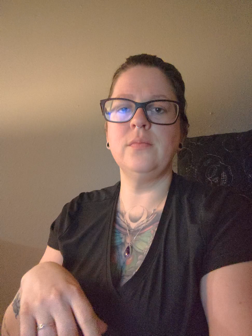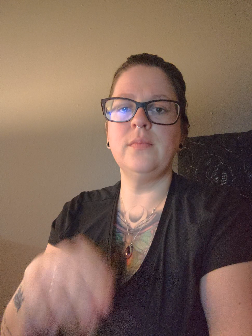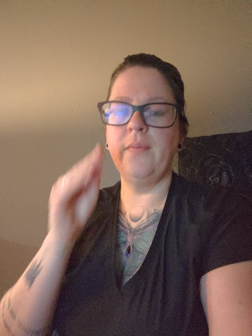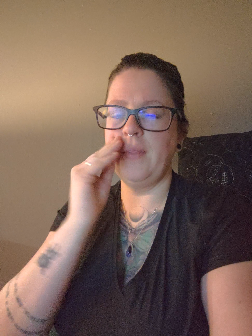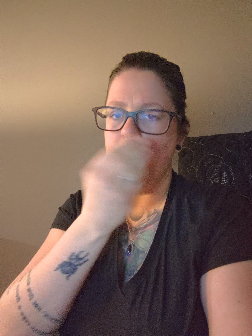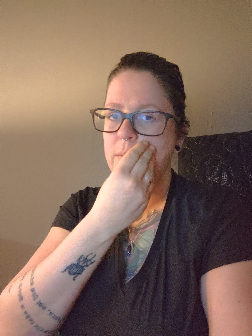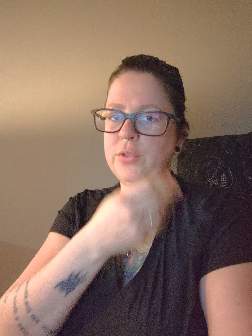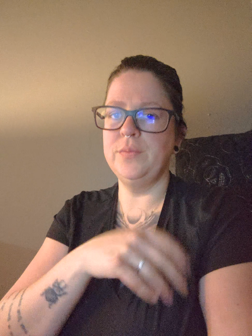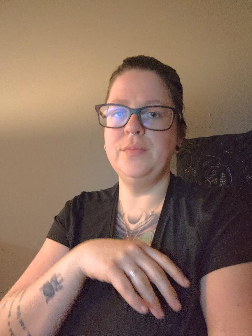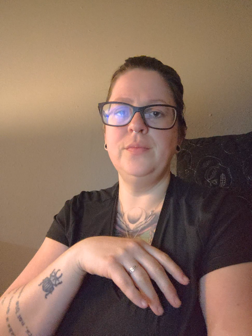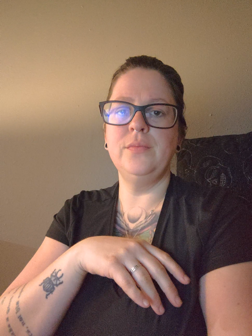flower